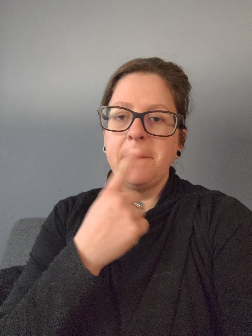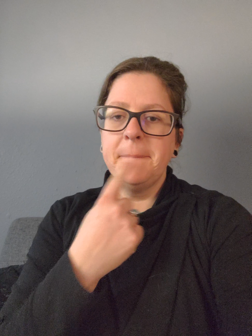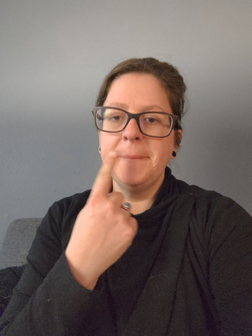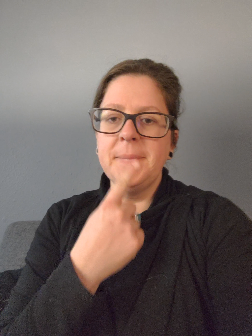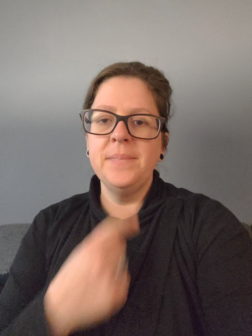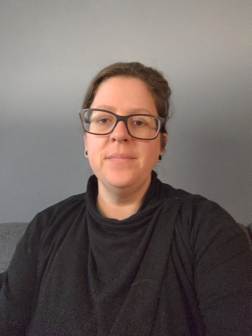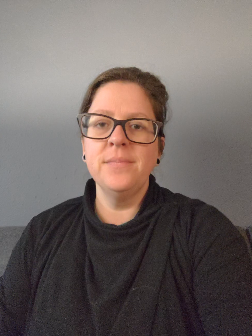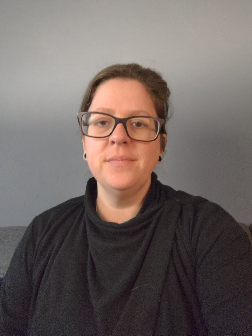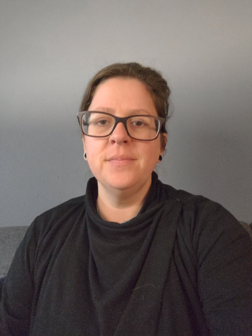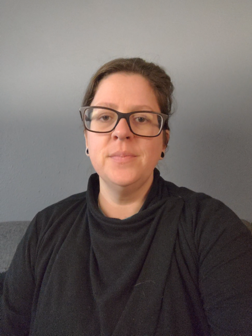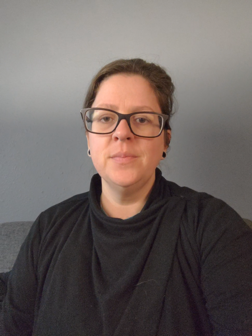lips